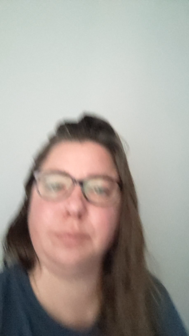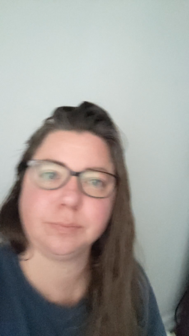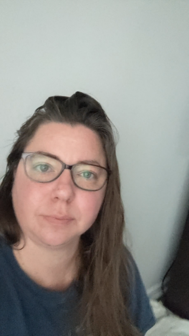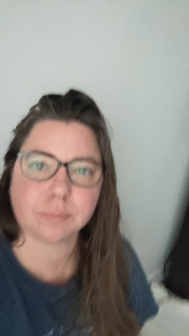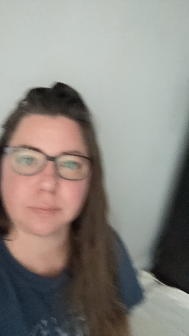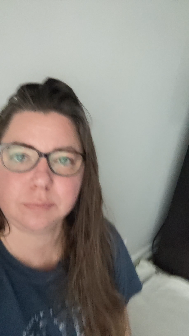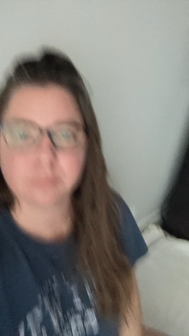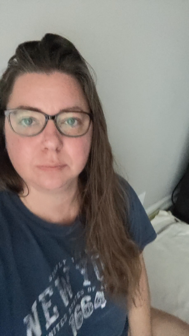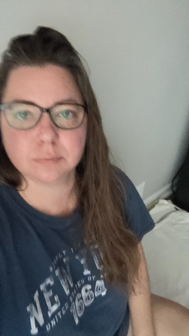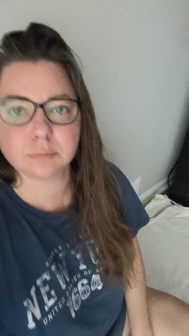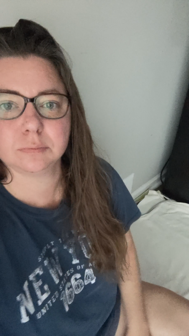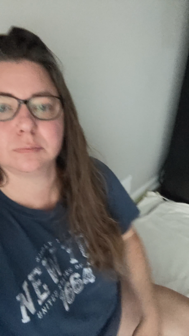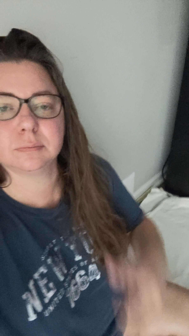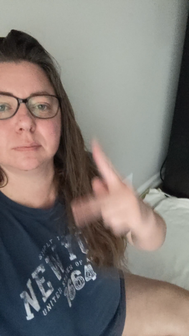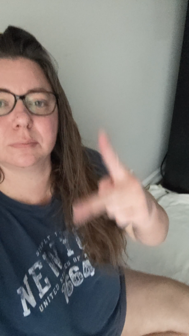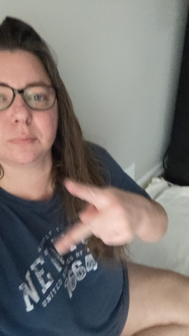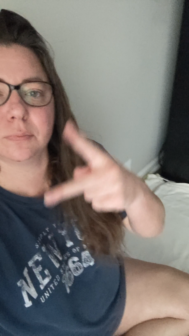careful